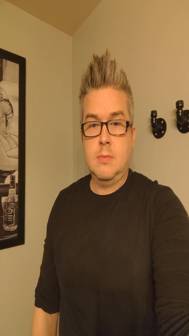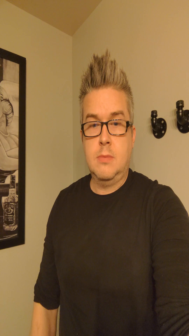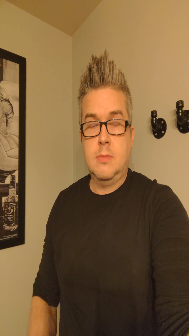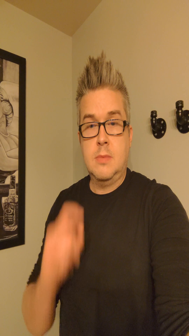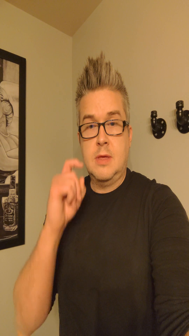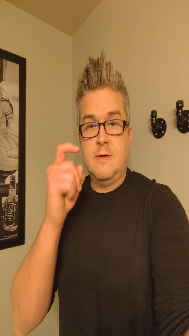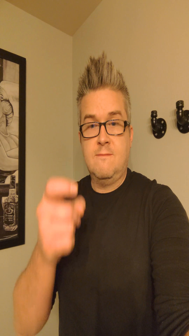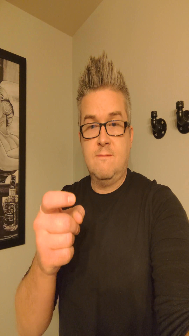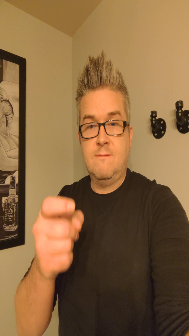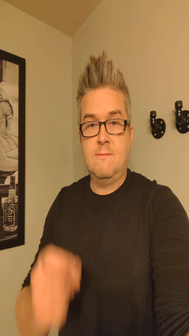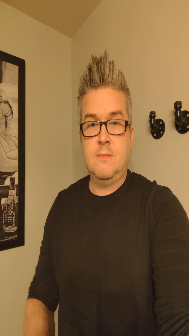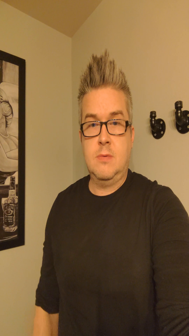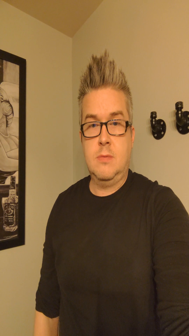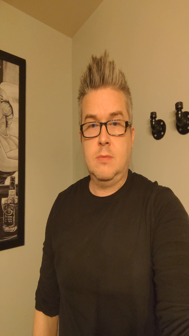gift